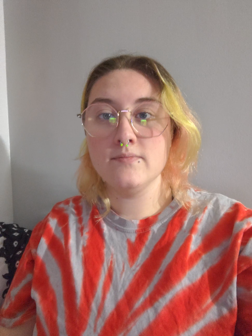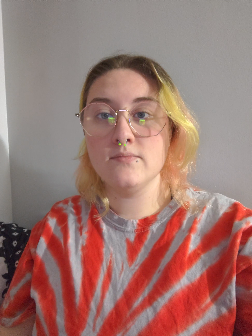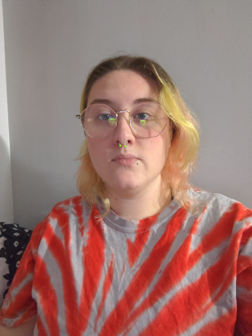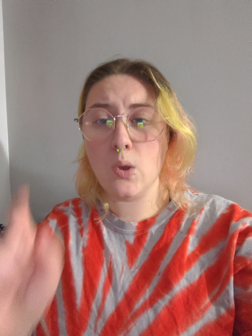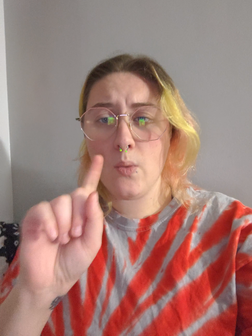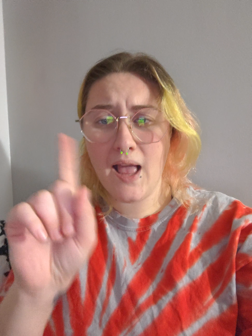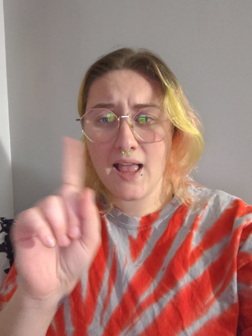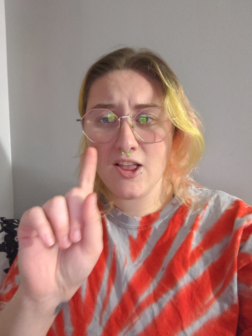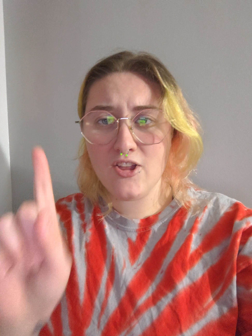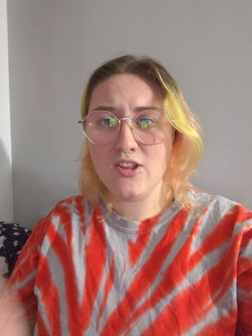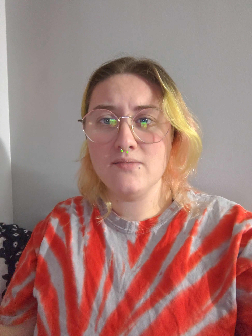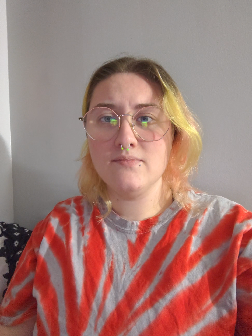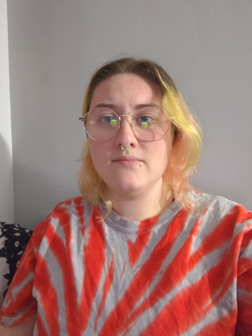where